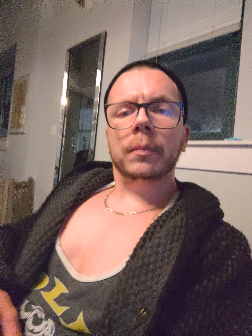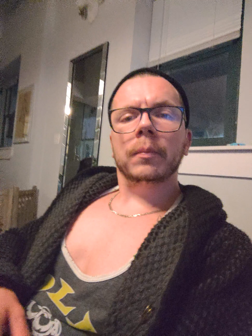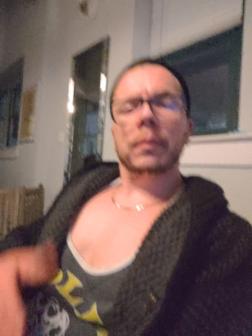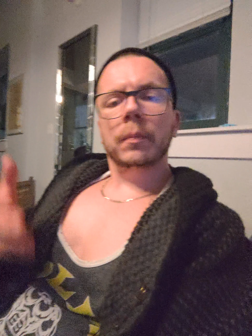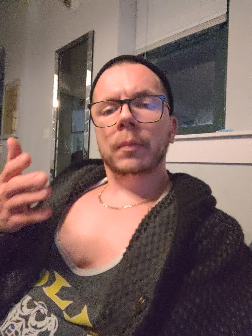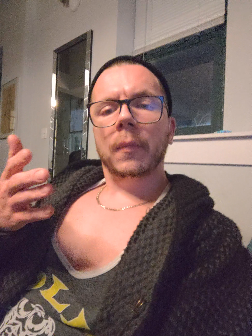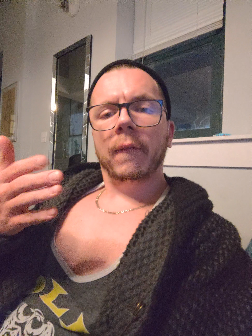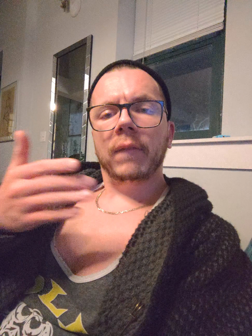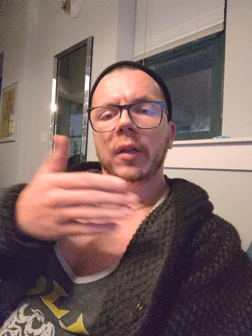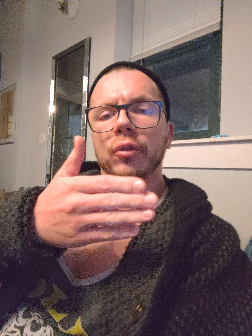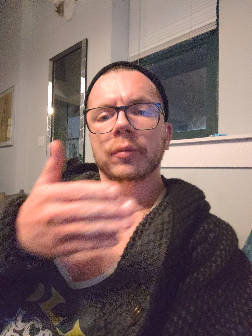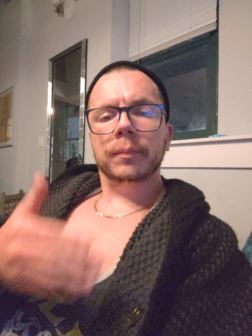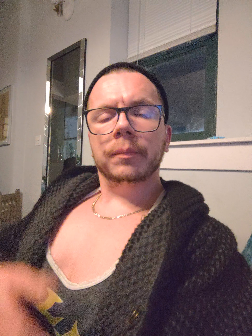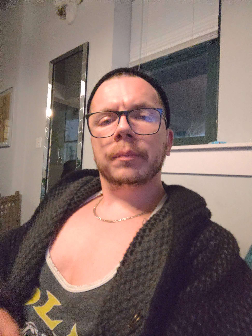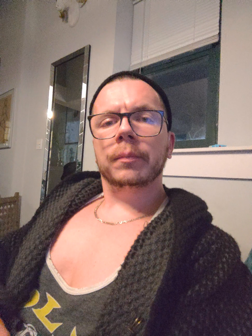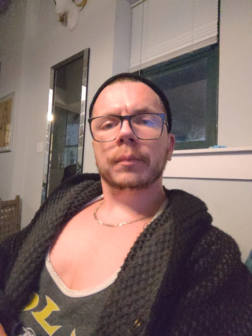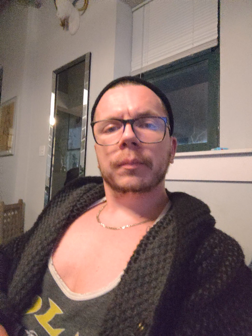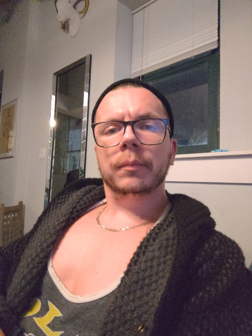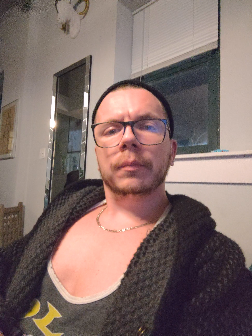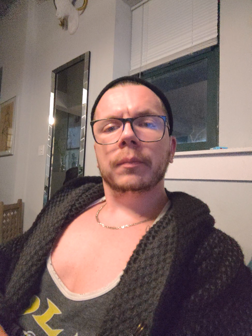fish